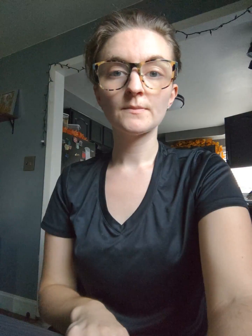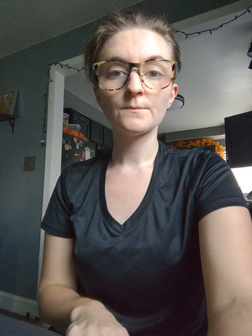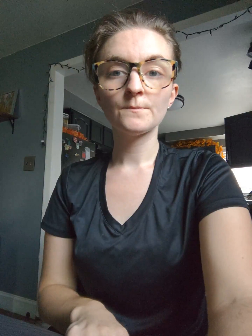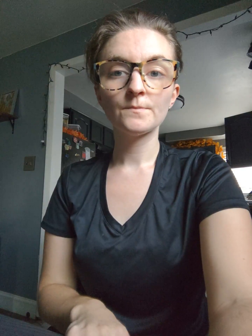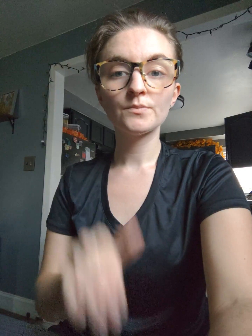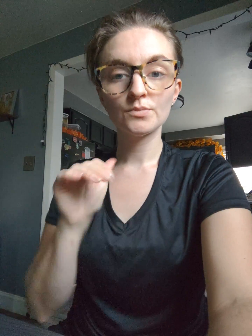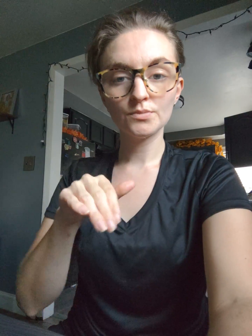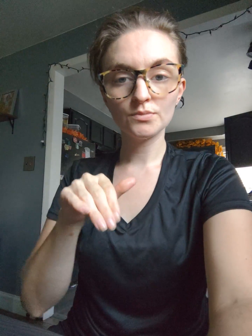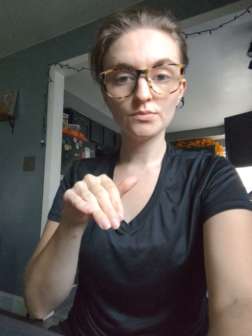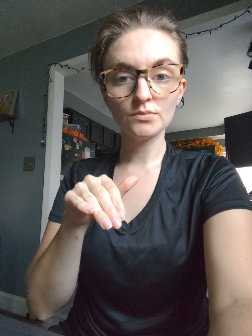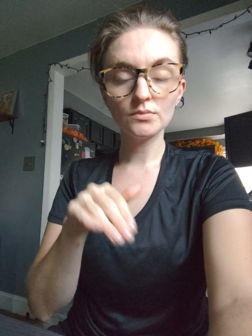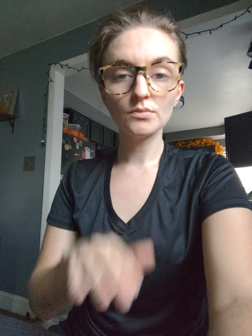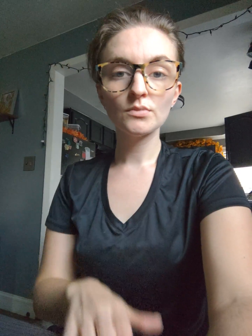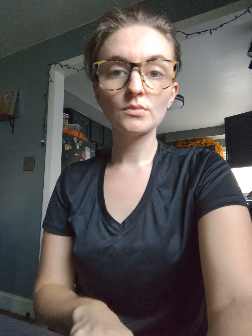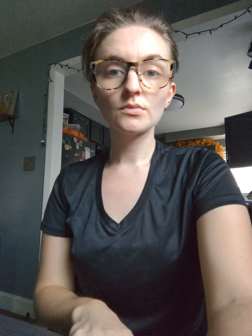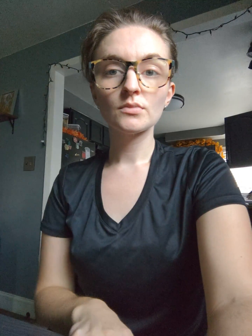doctor